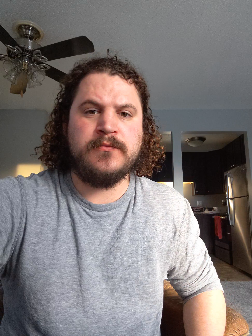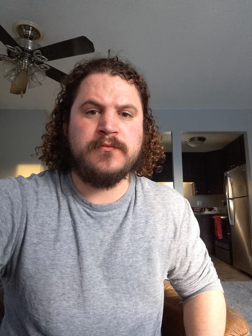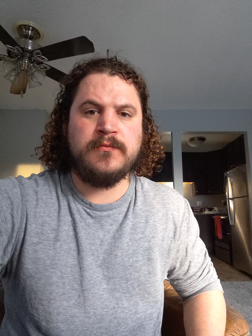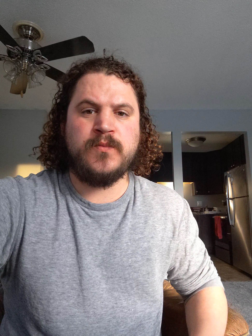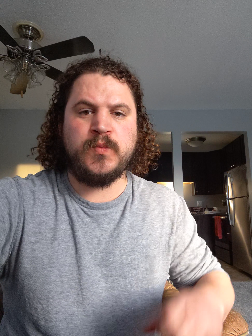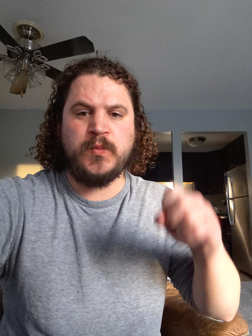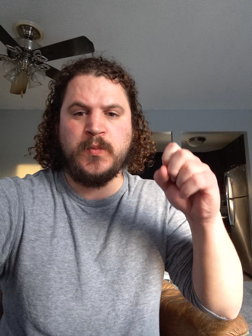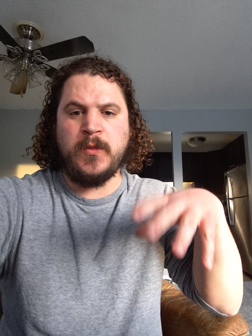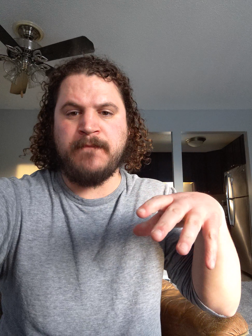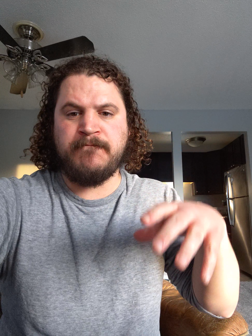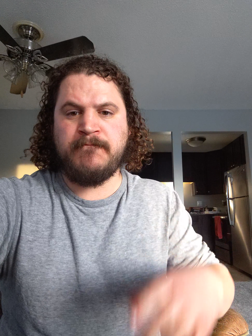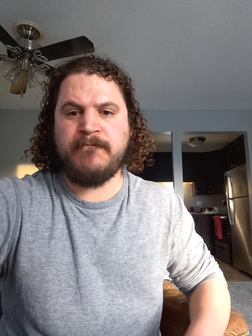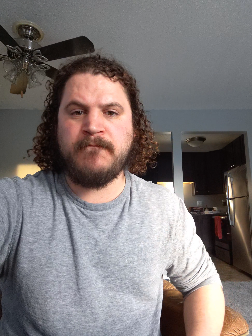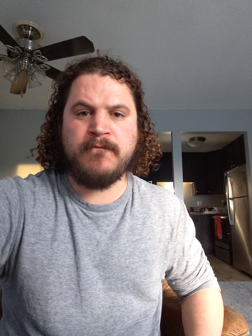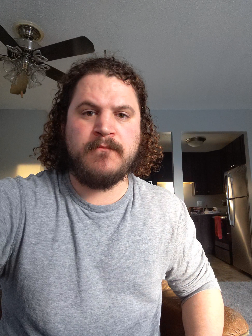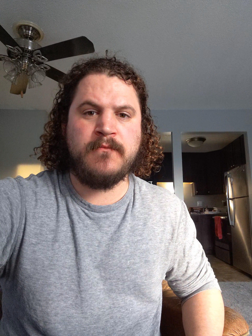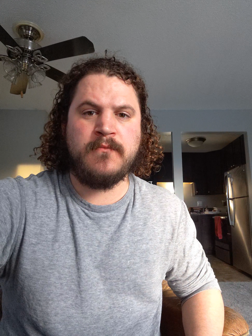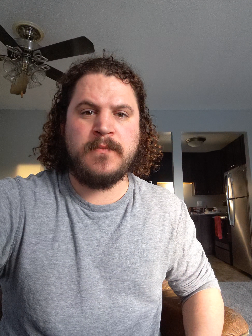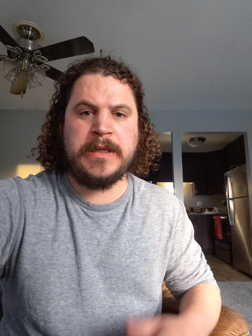drop